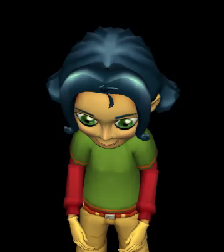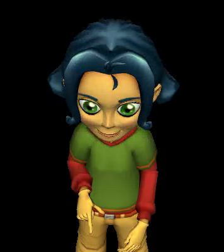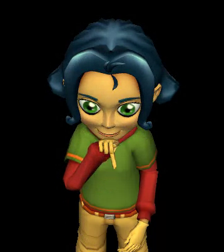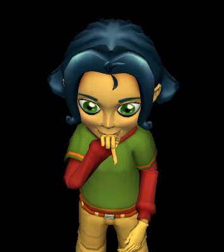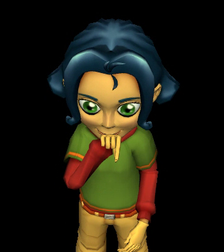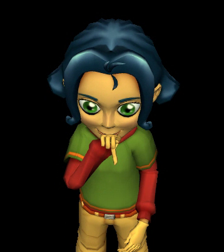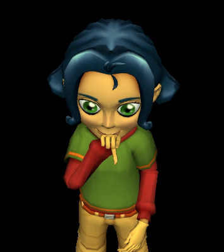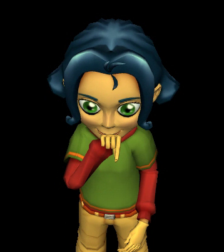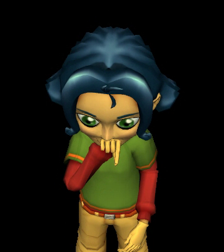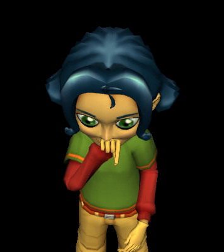دجاجة